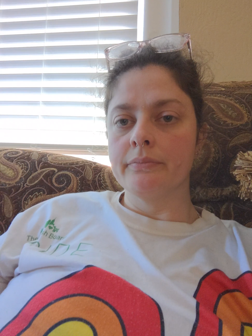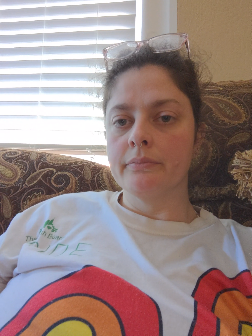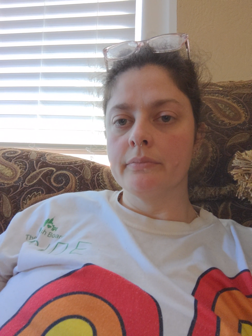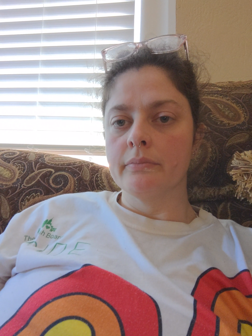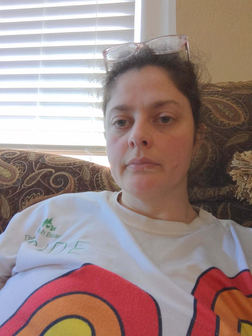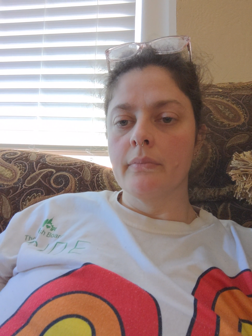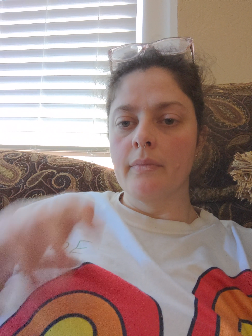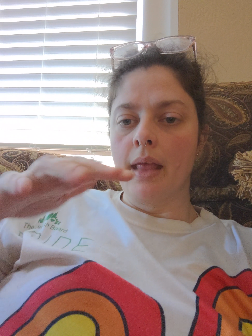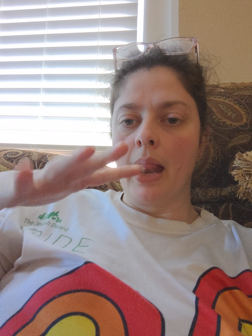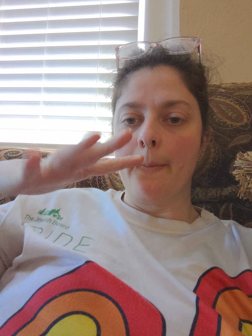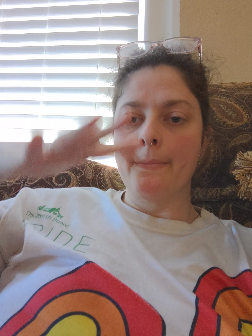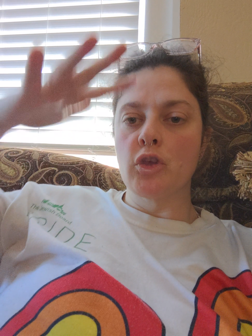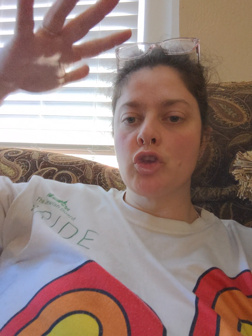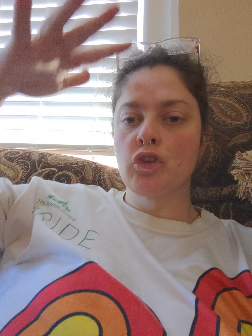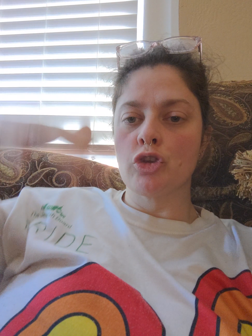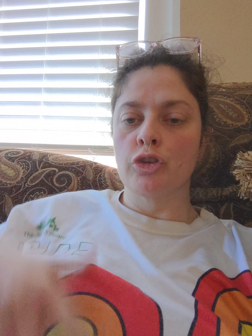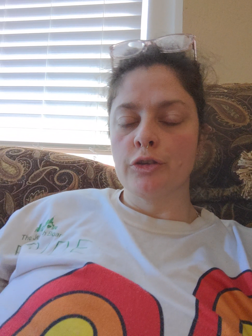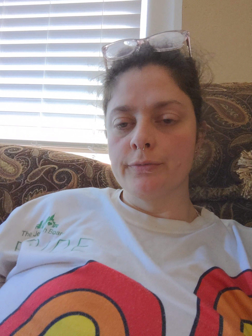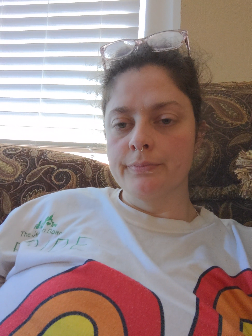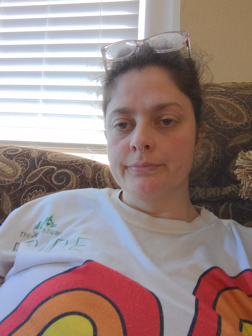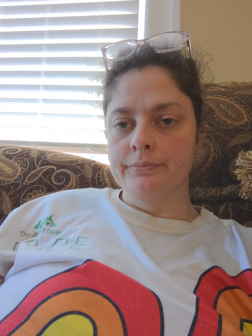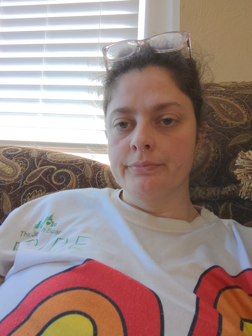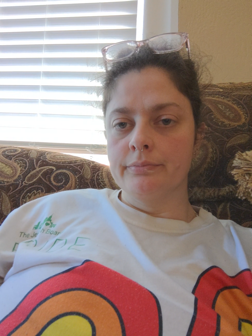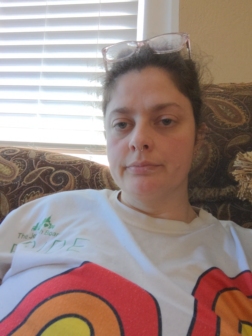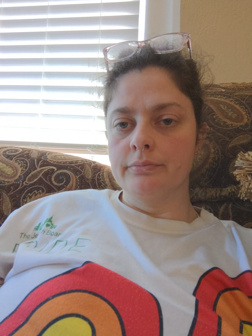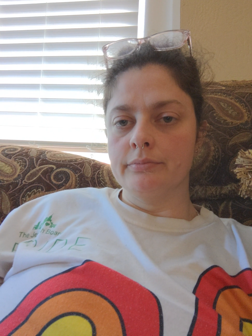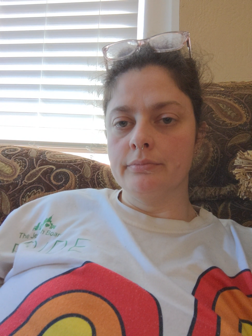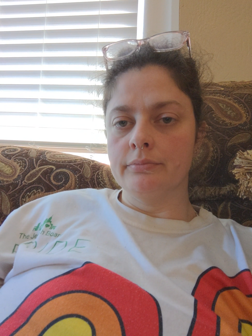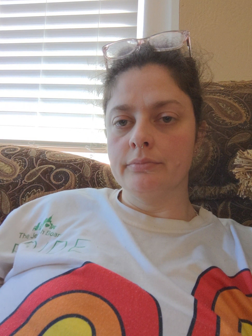helicopter